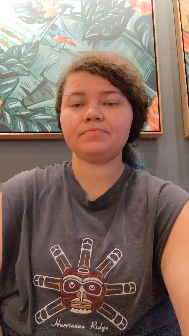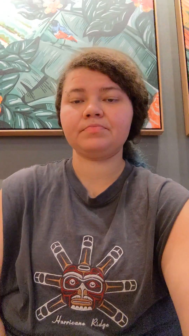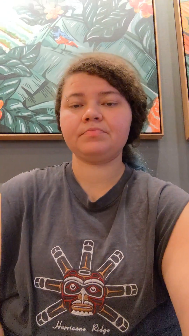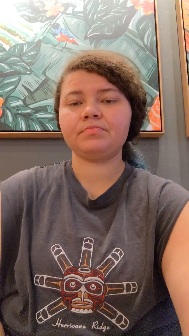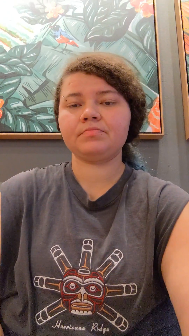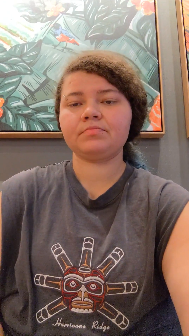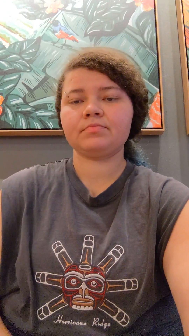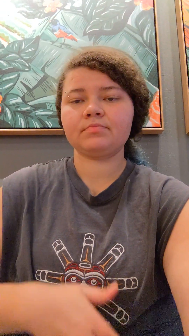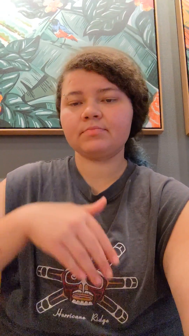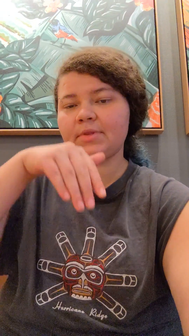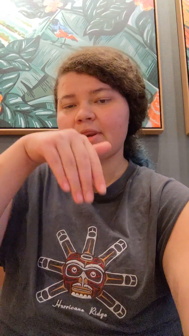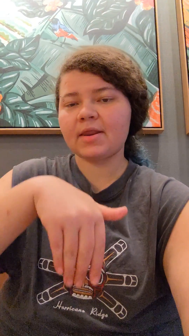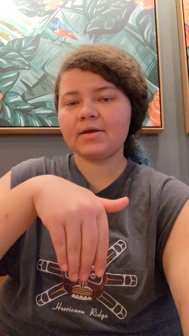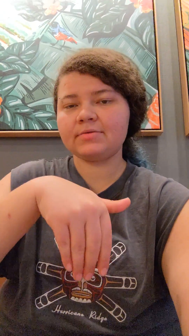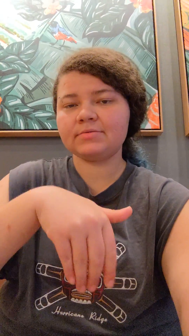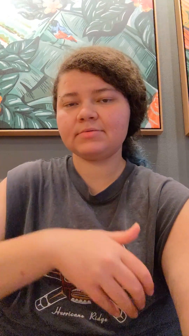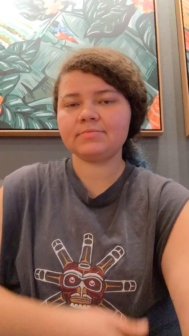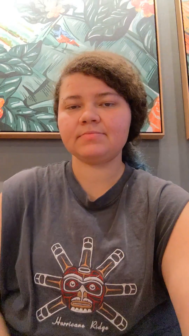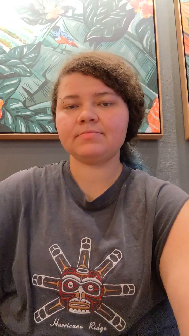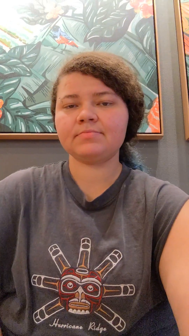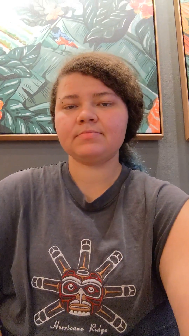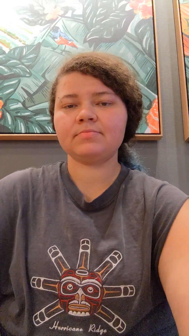night night